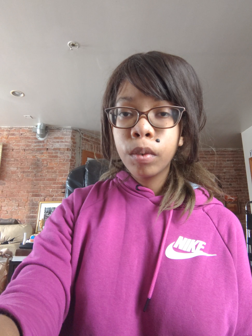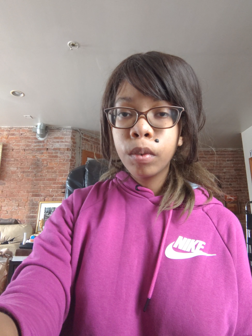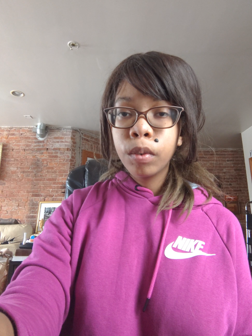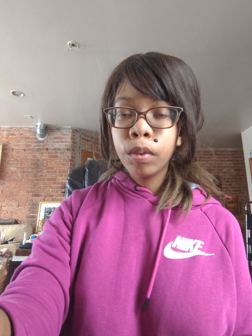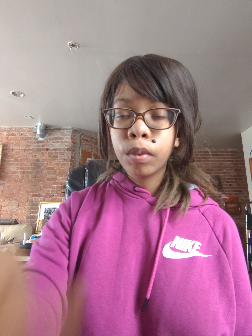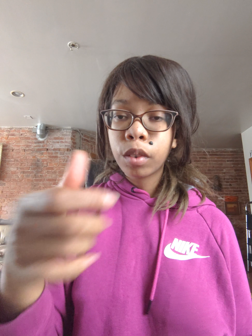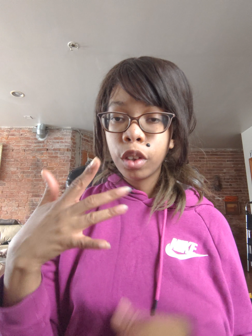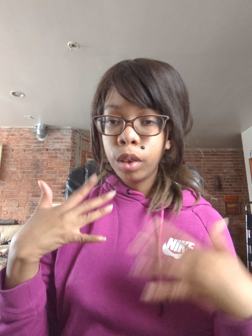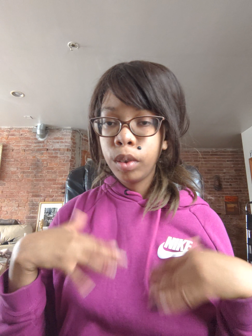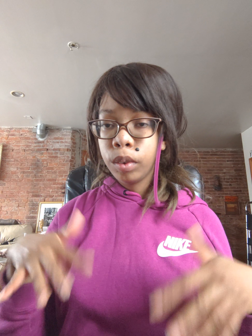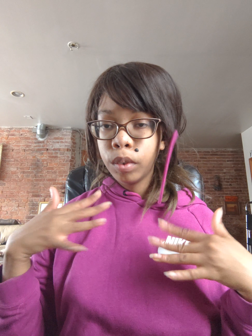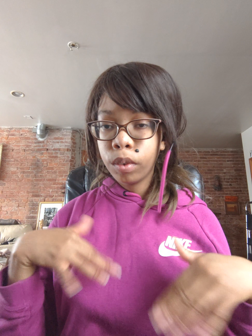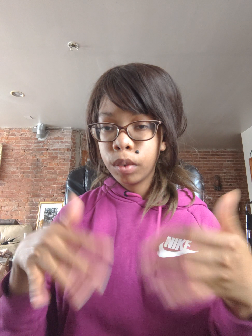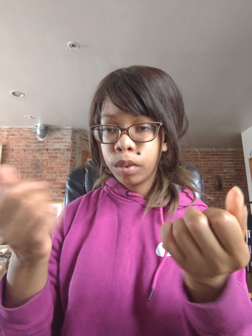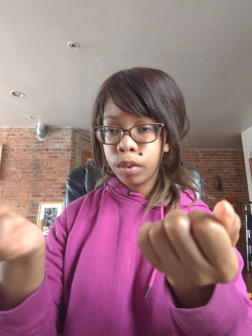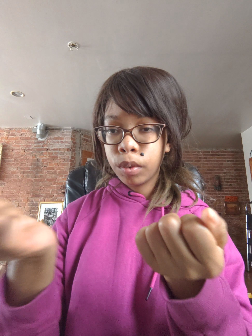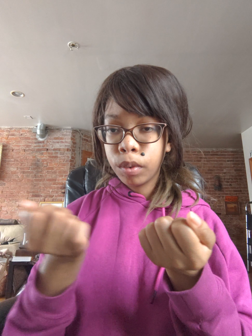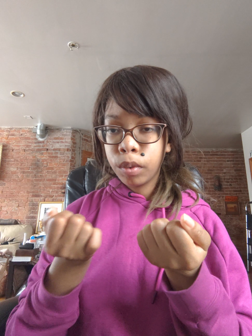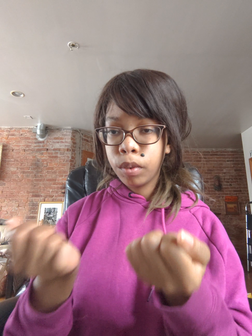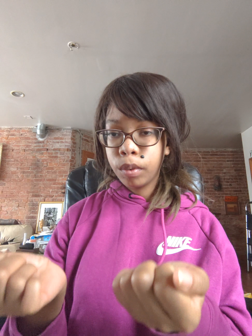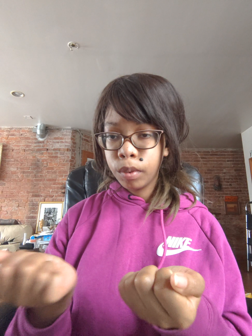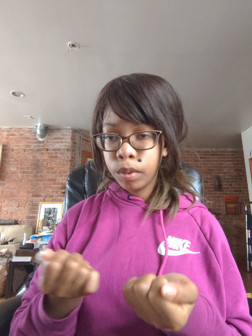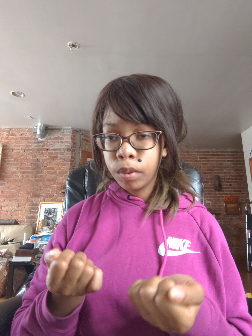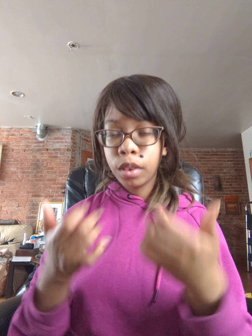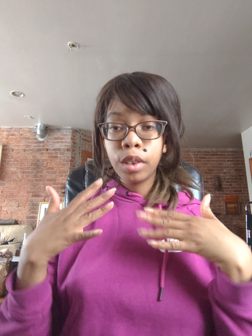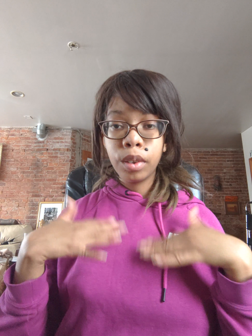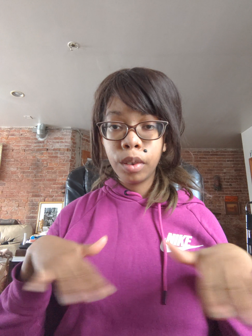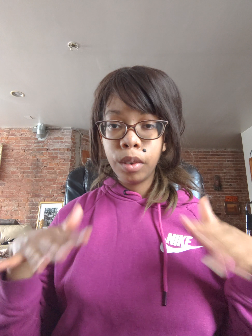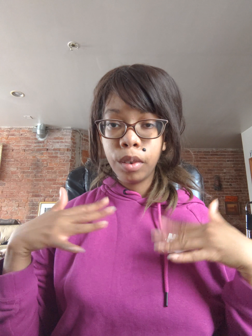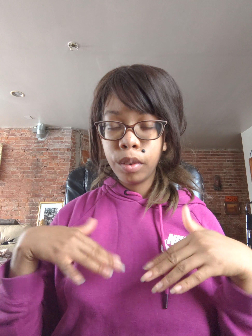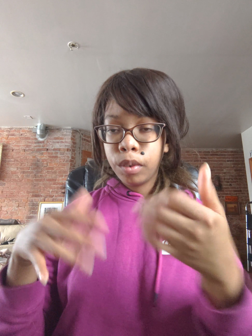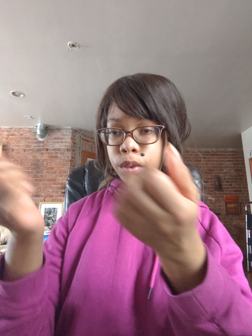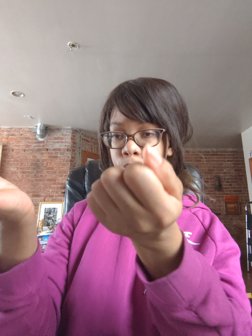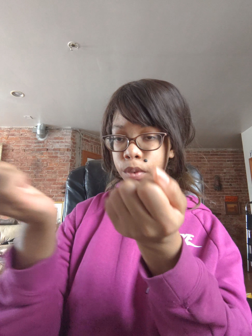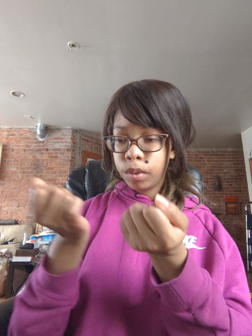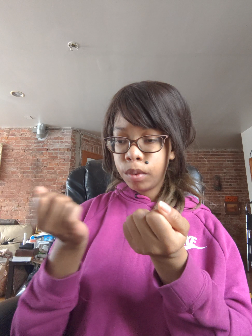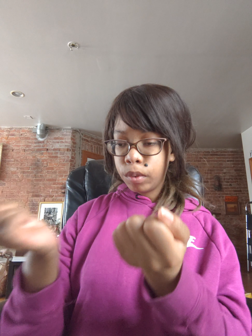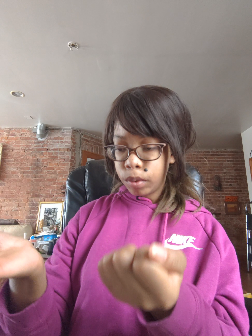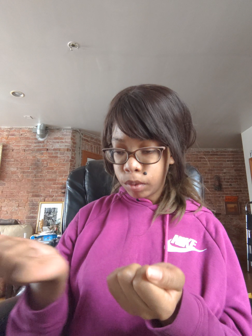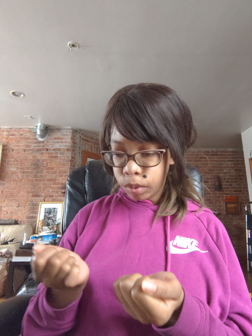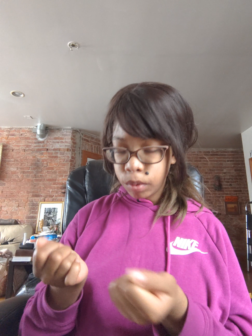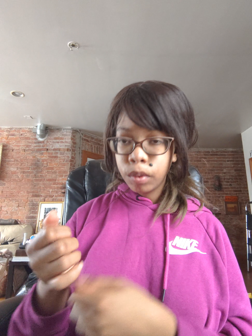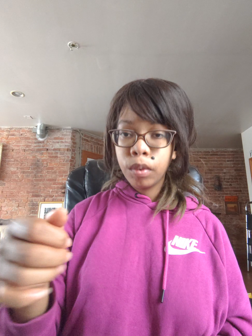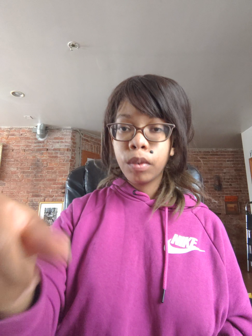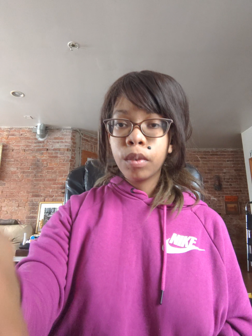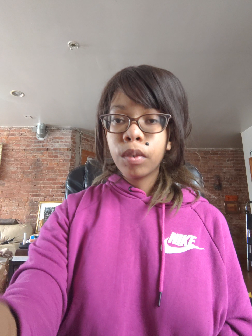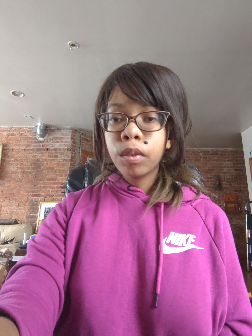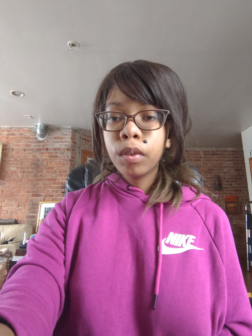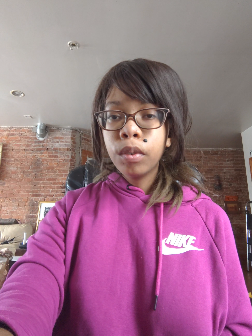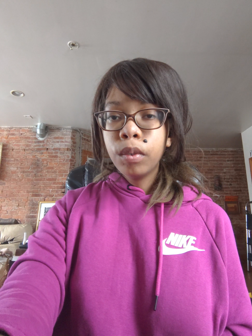drawer